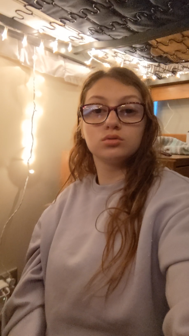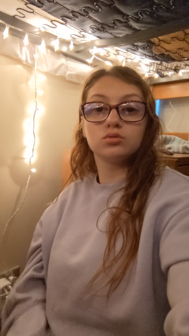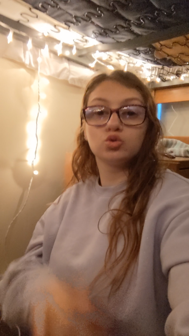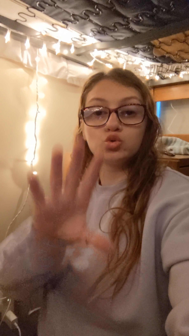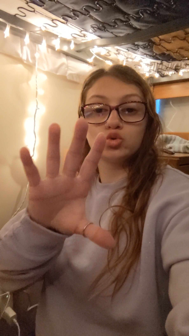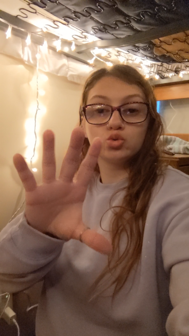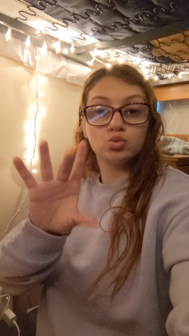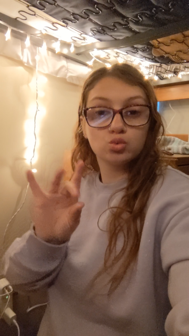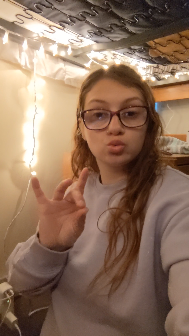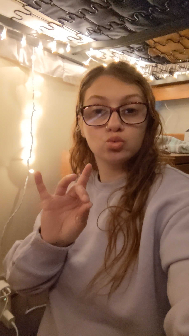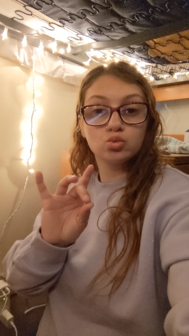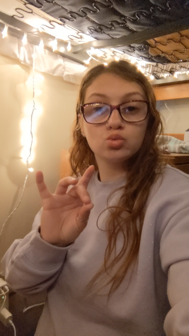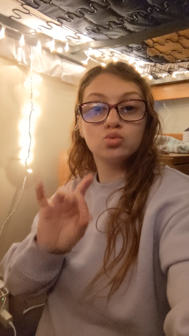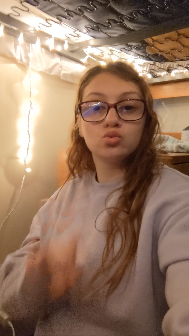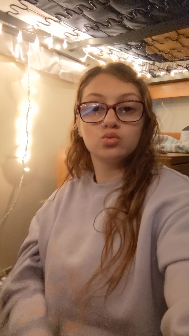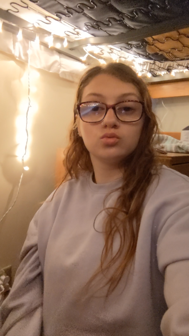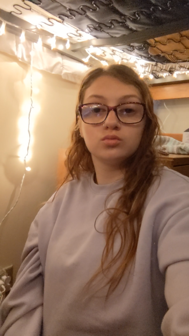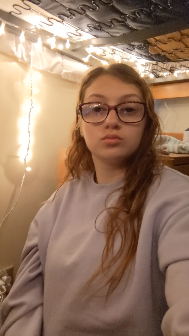choose